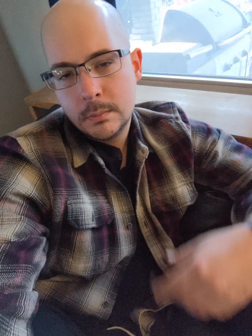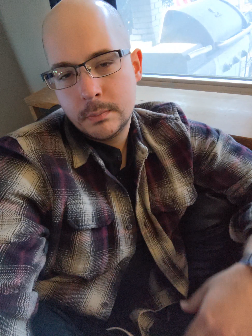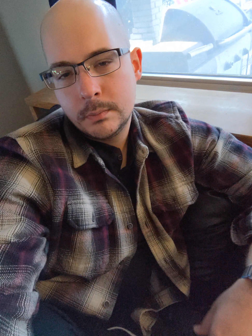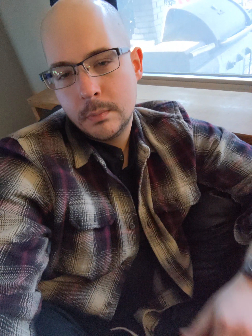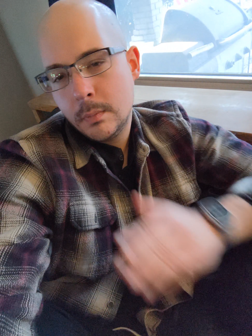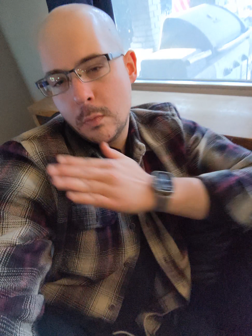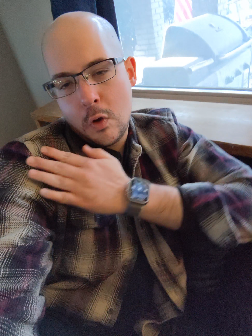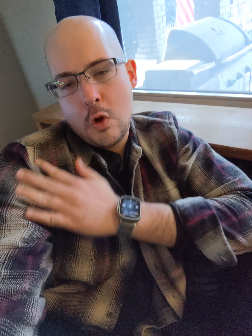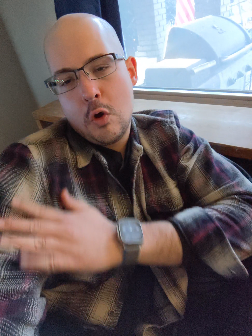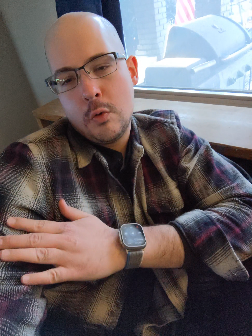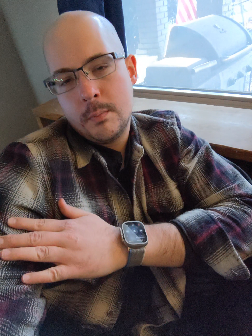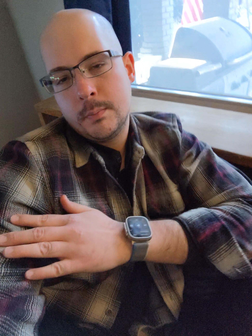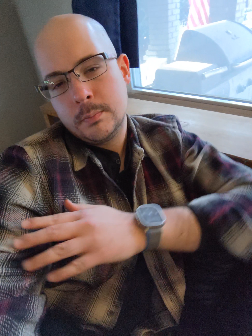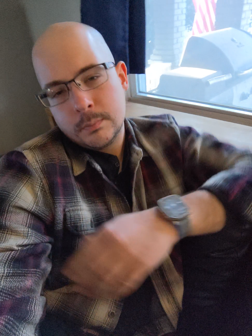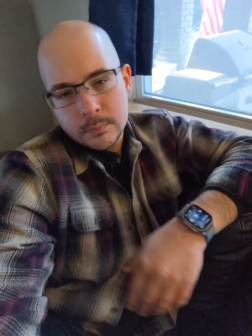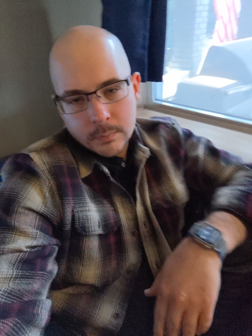arm